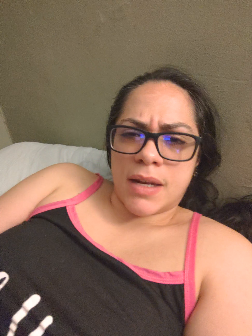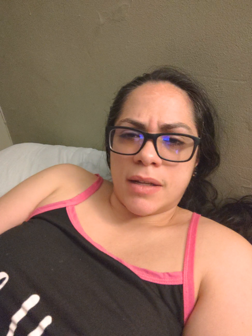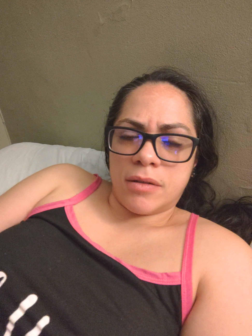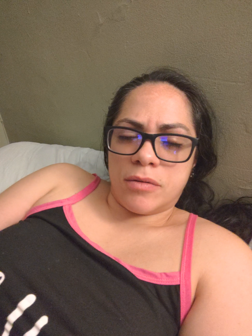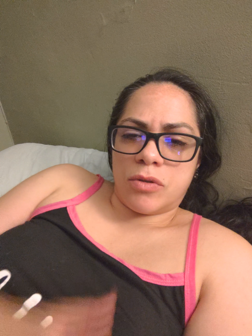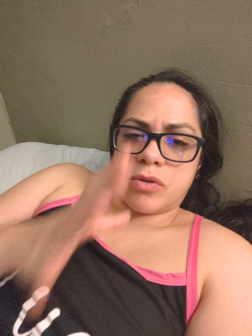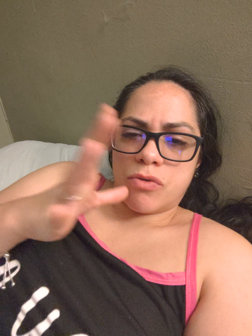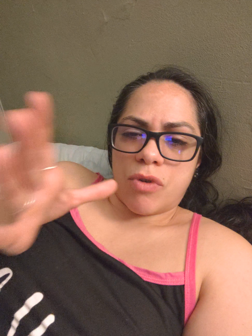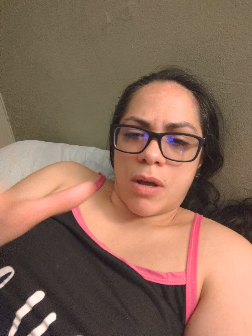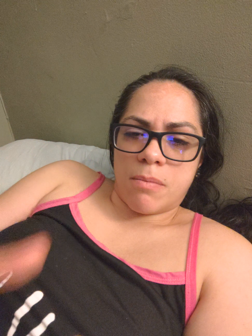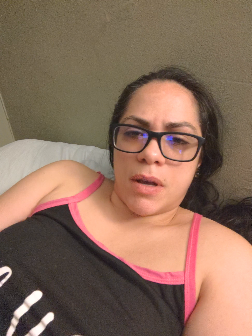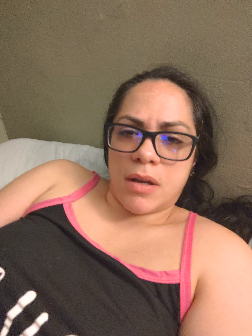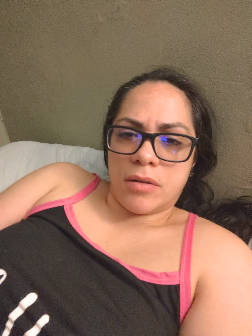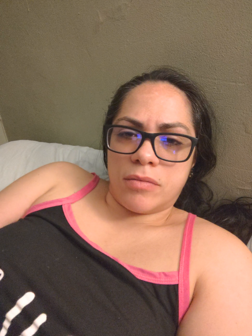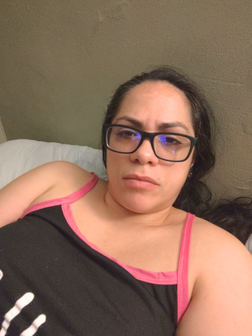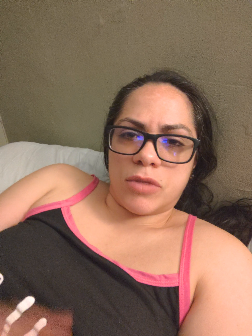grandma